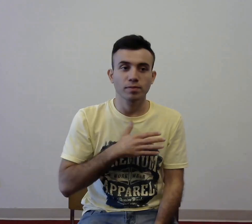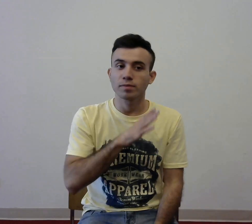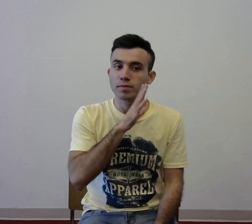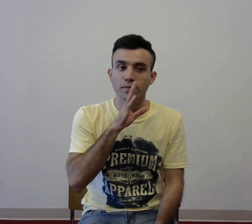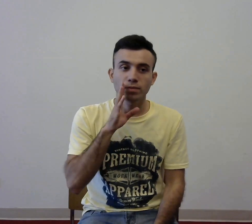ana